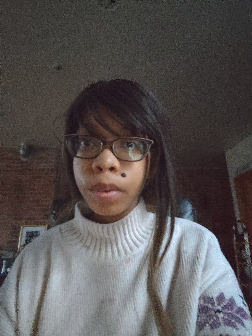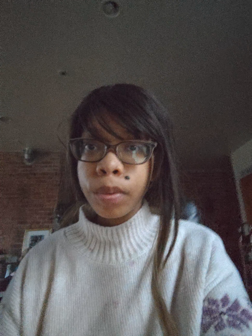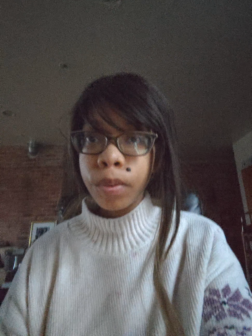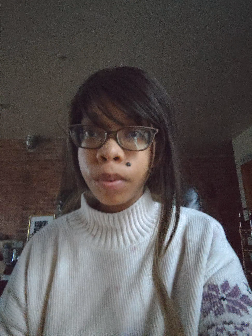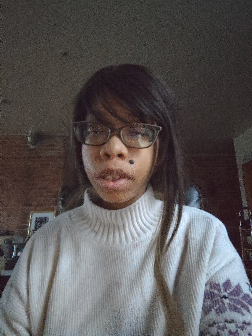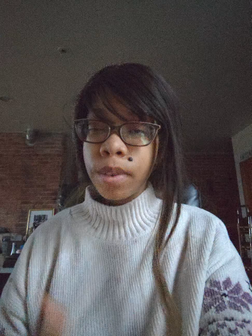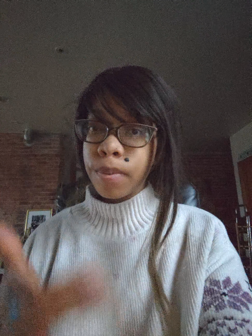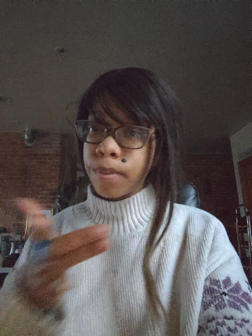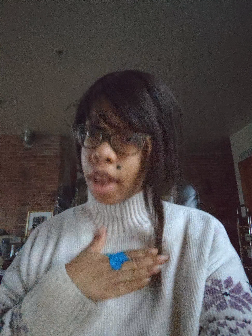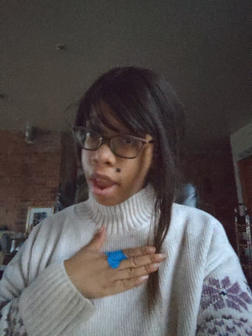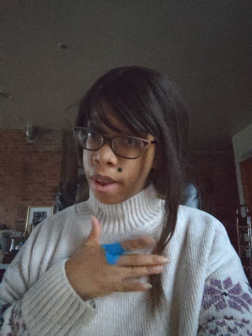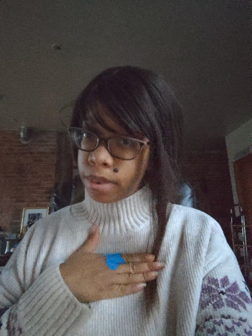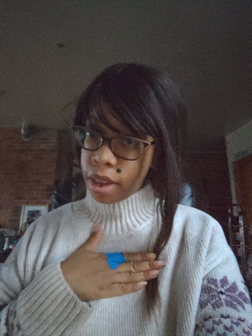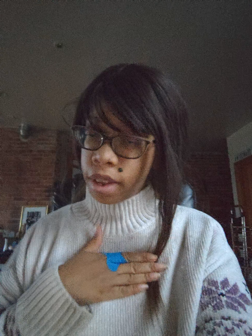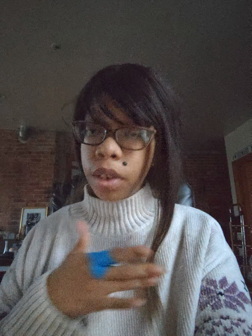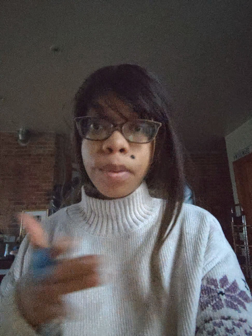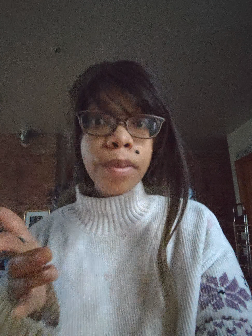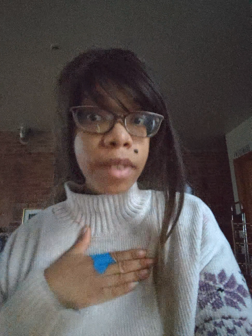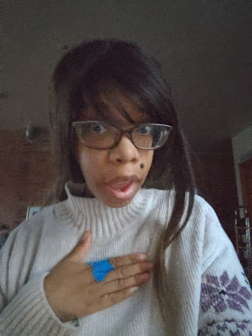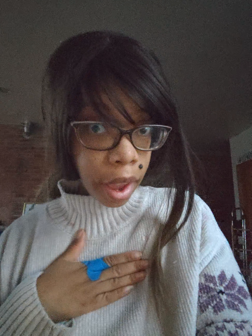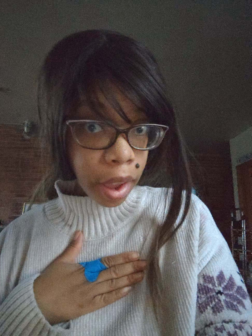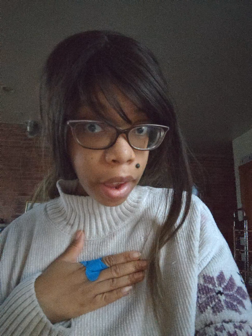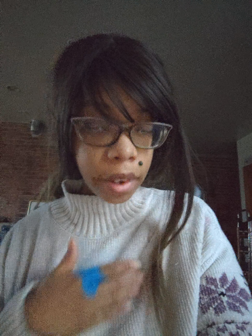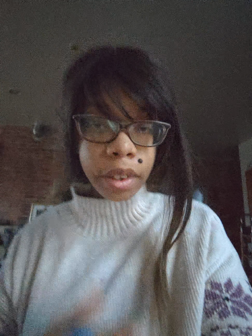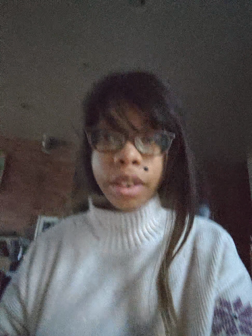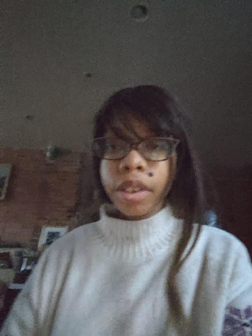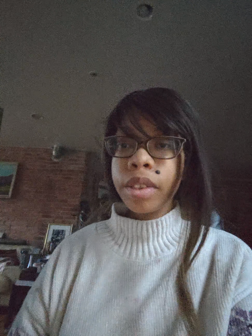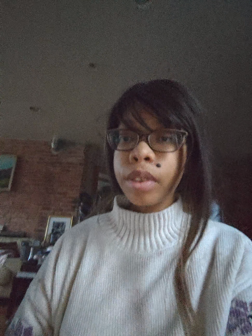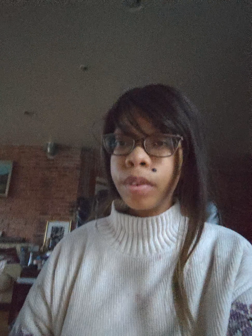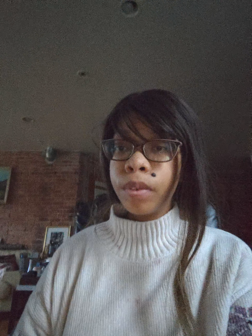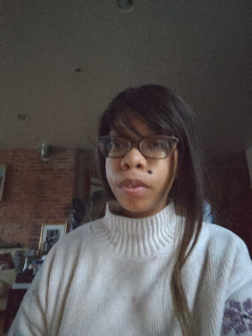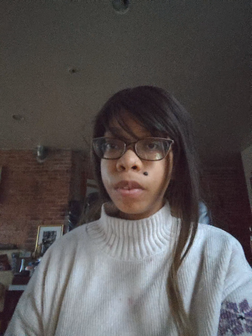my